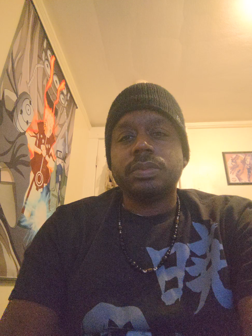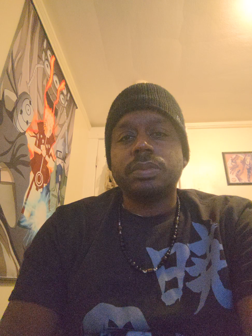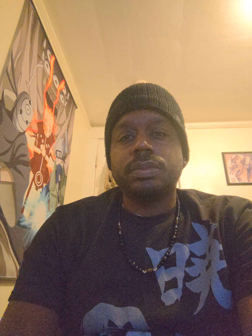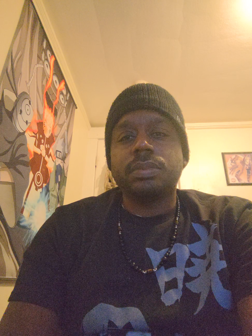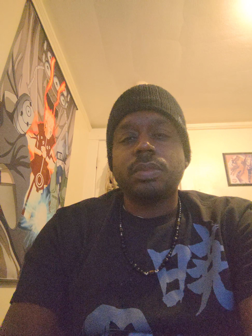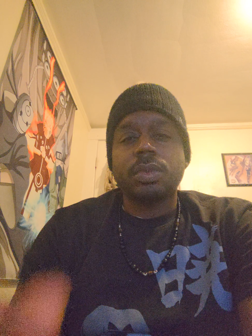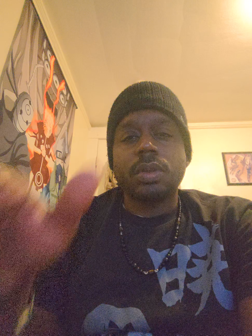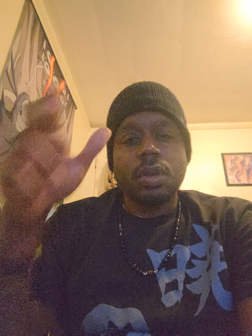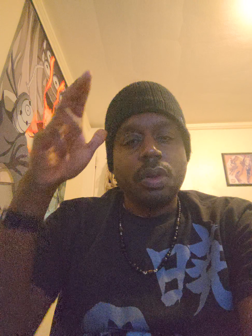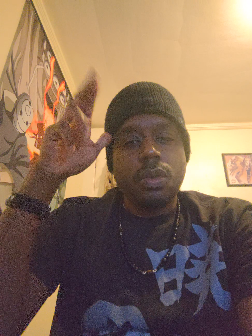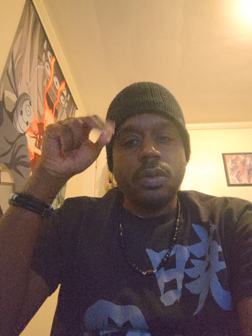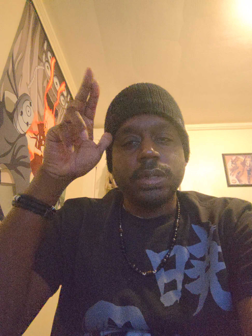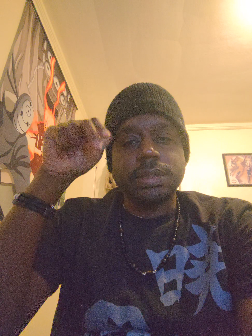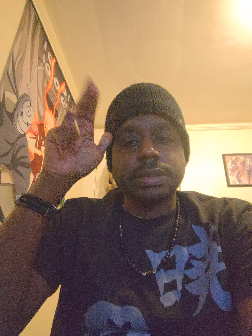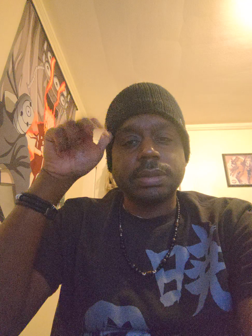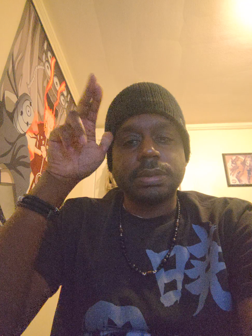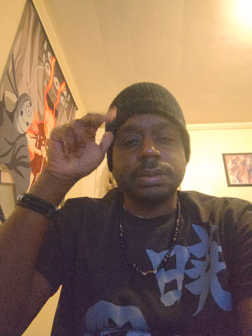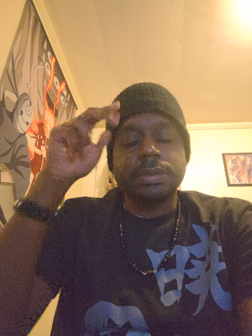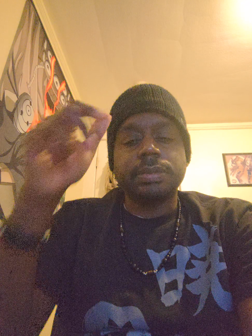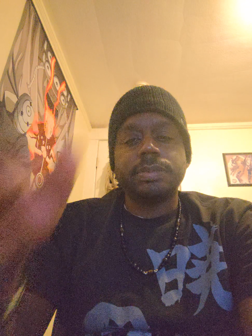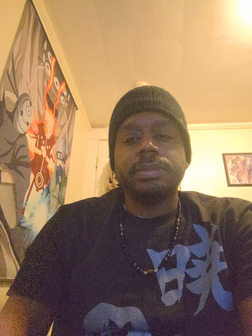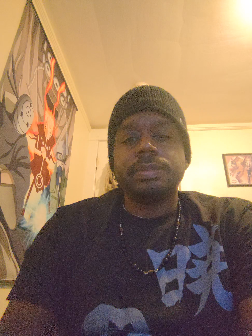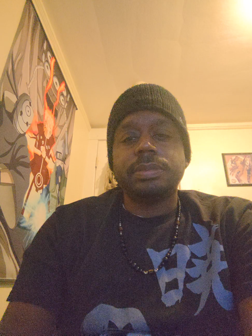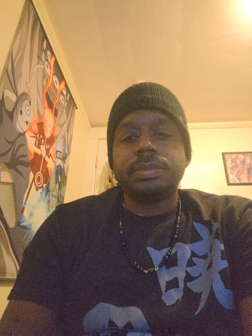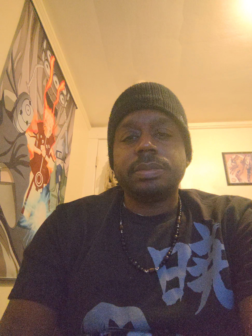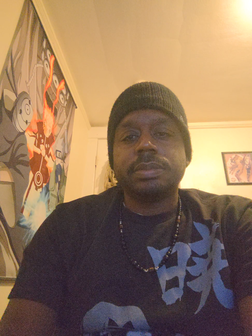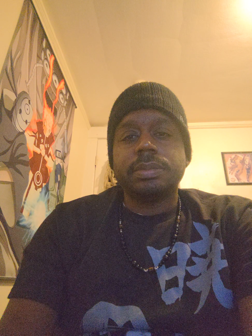horse